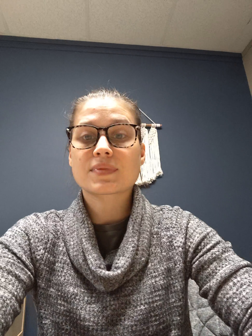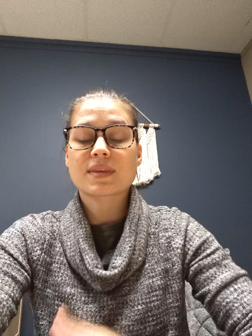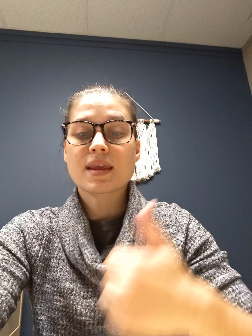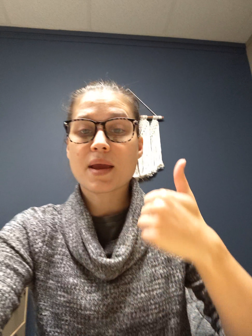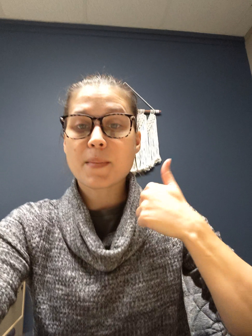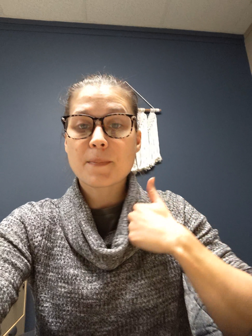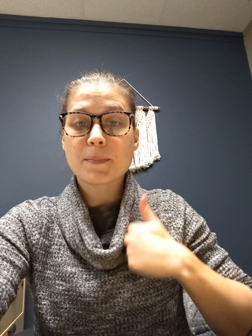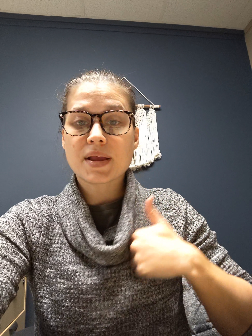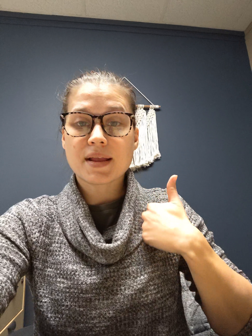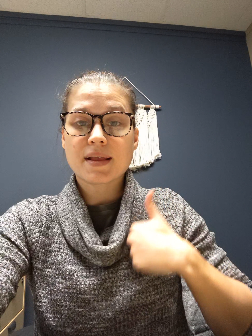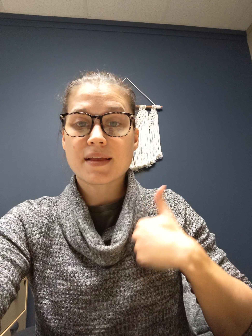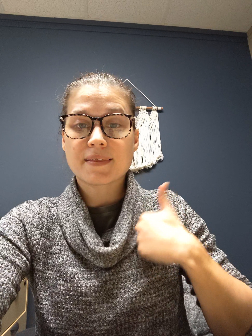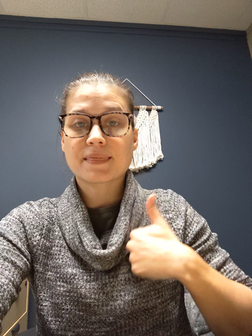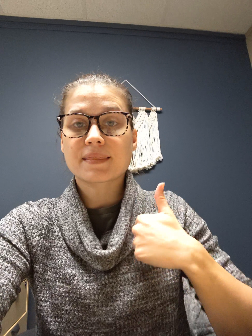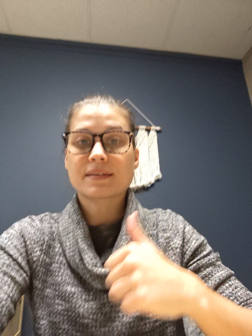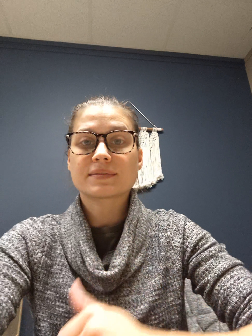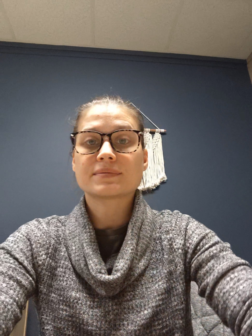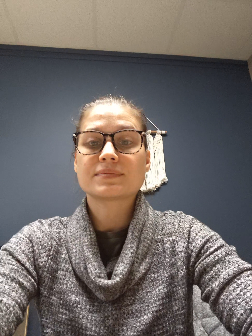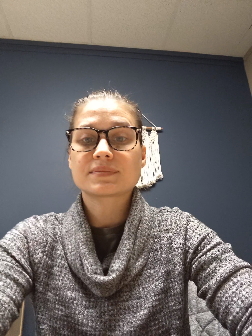bath